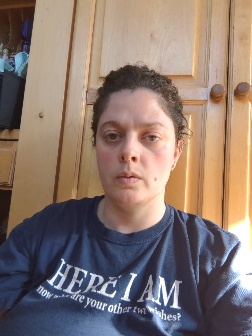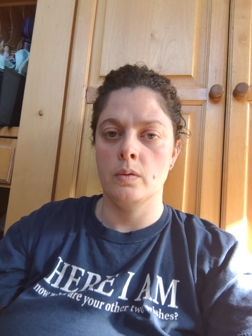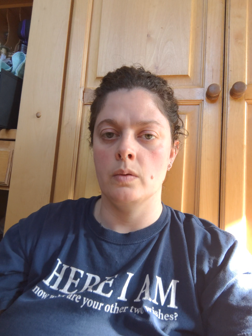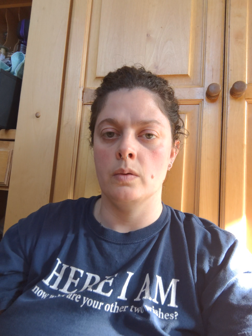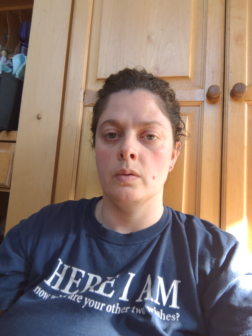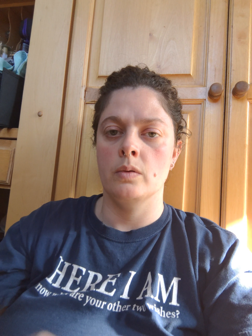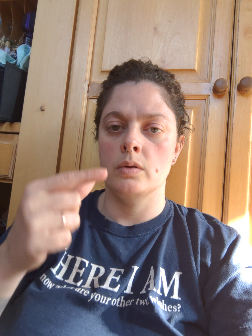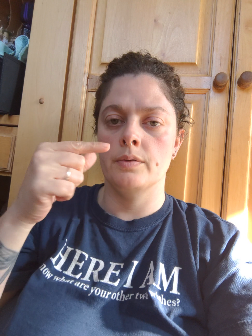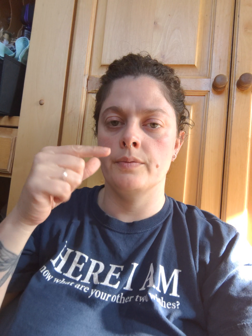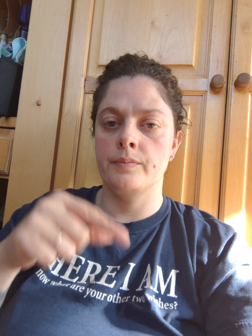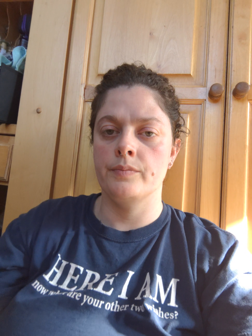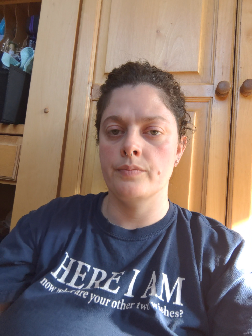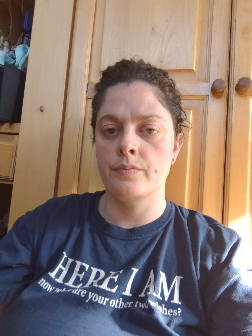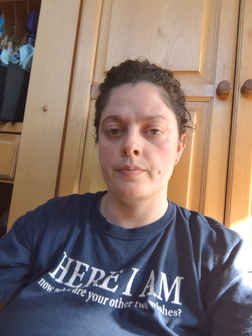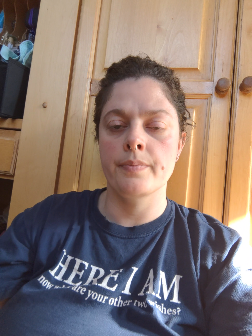green